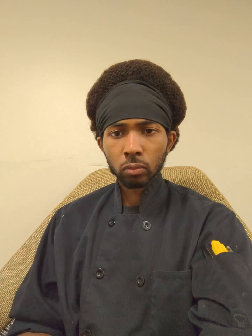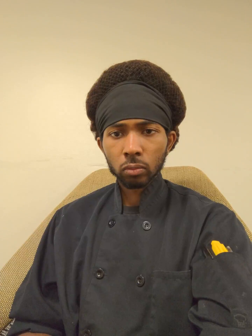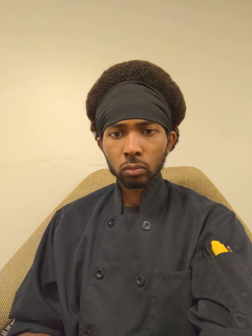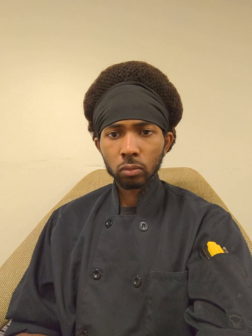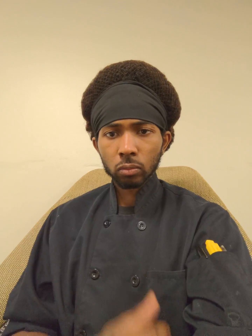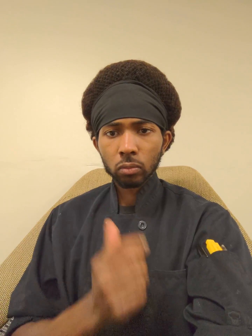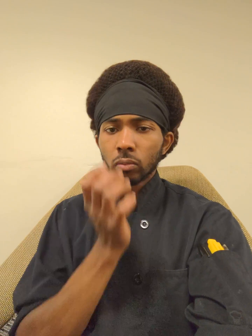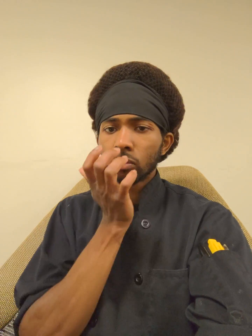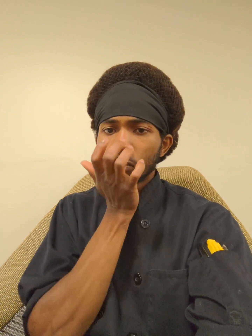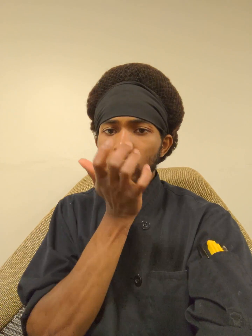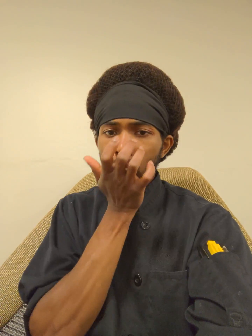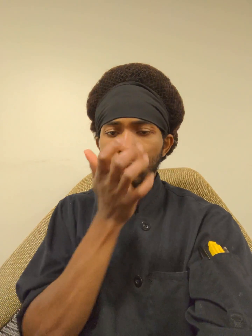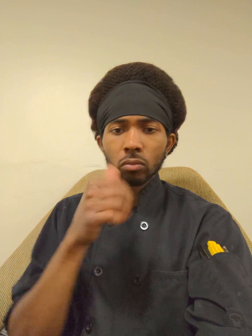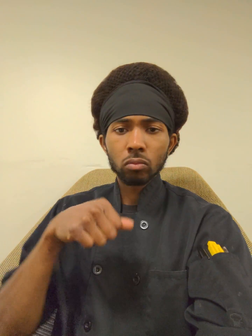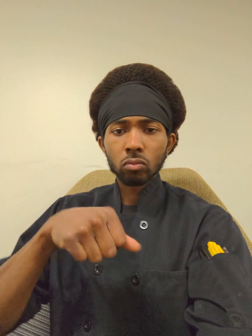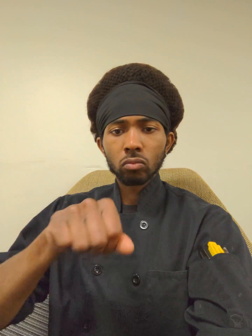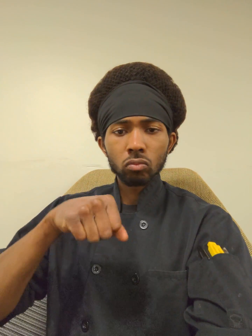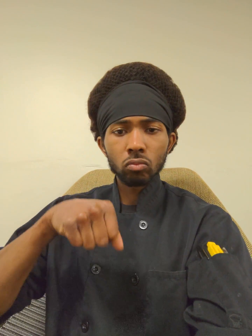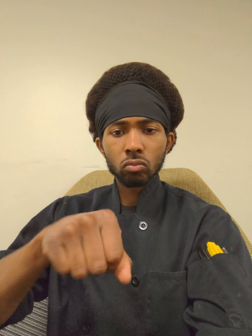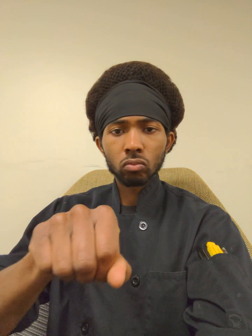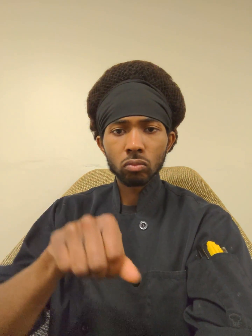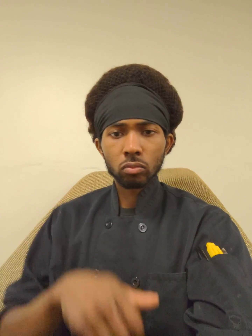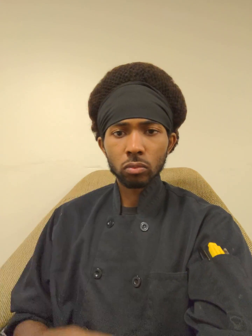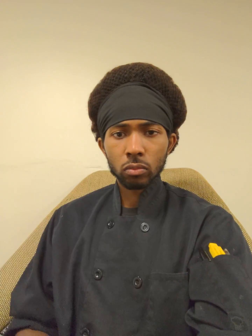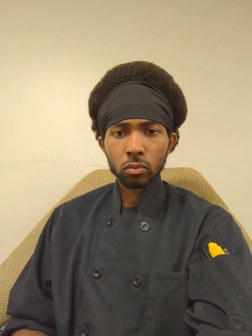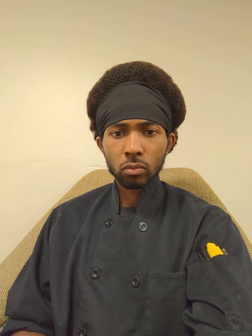lawn mower